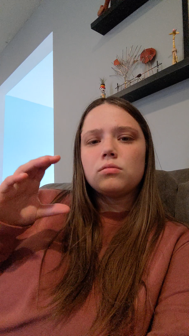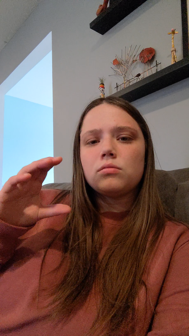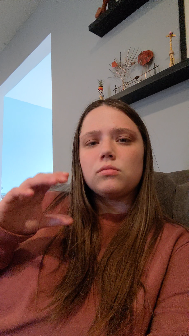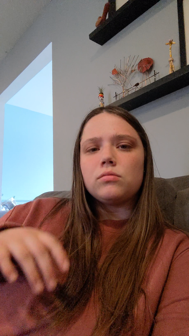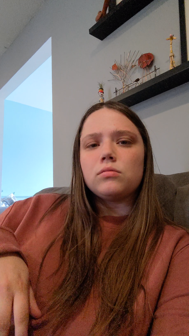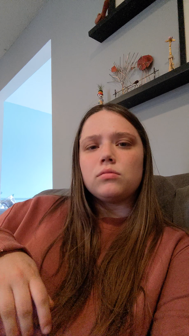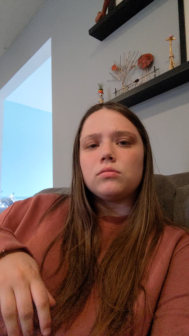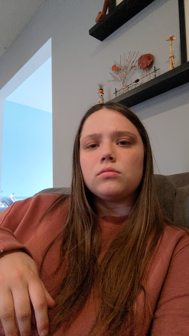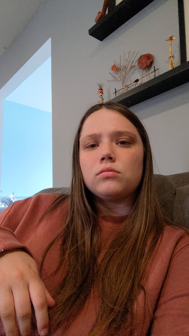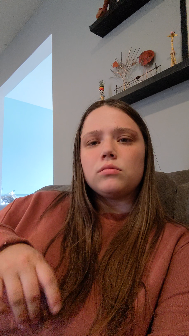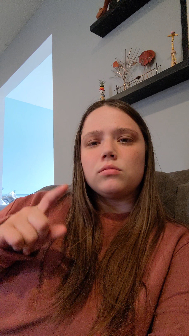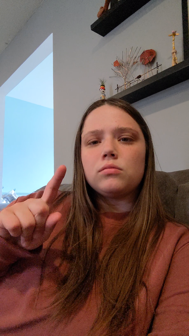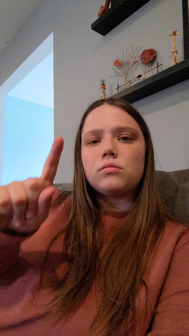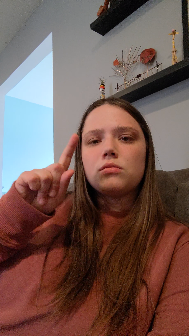bump